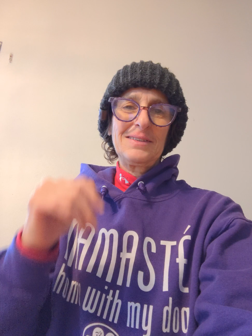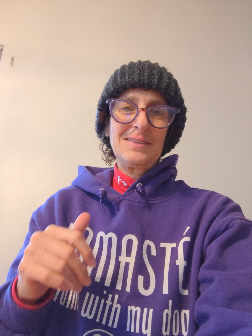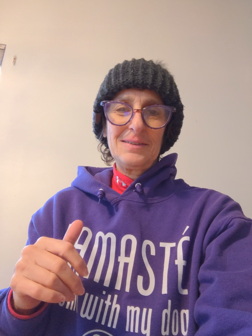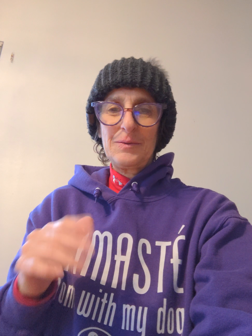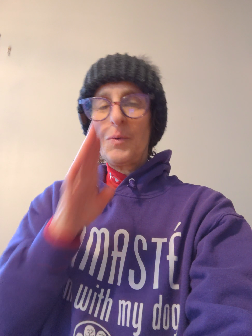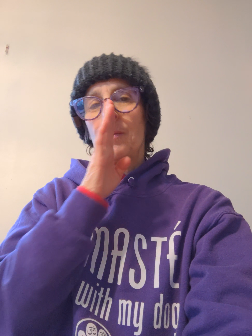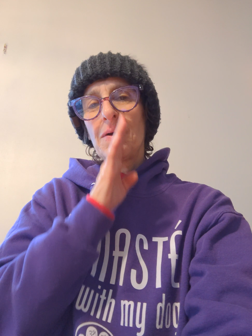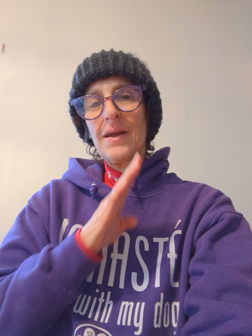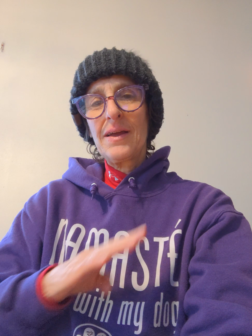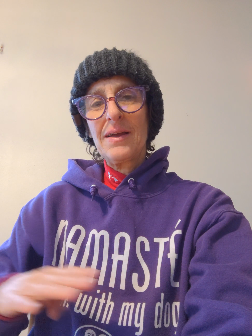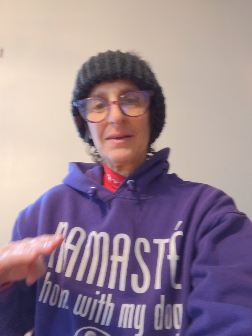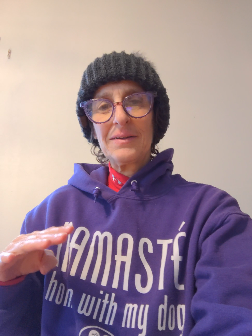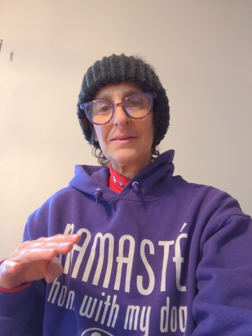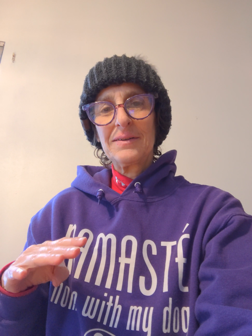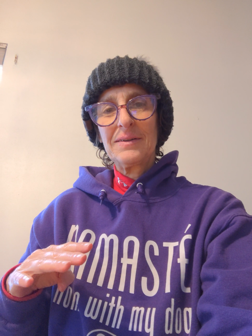quiet